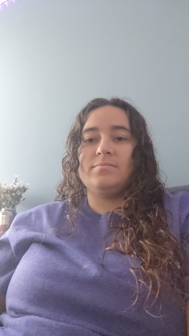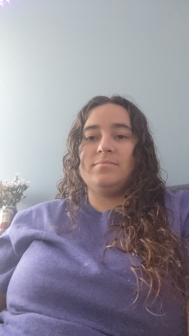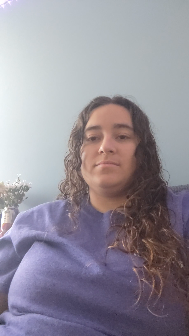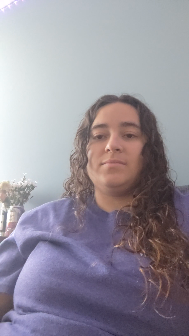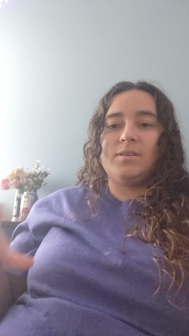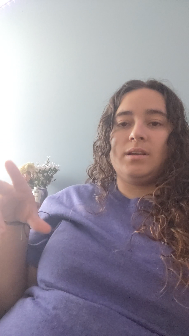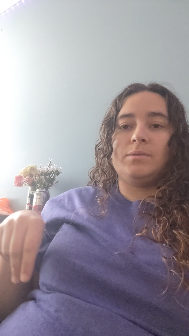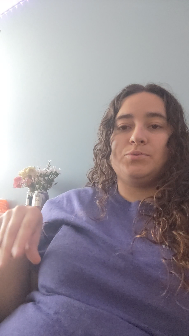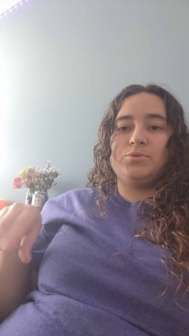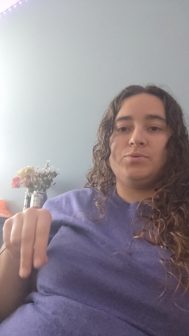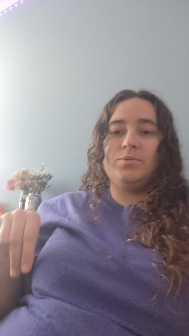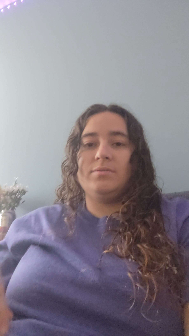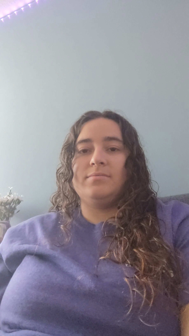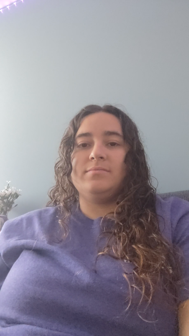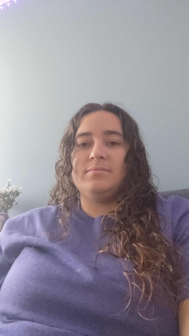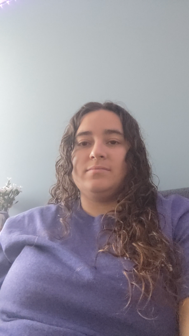diaper